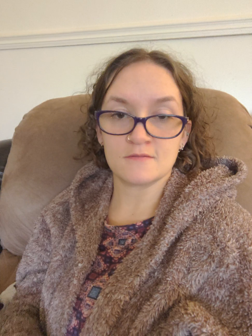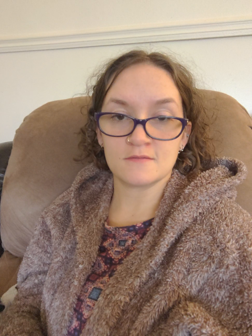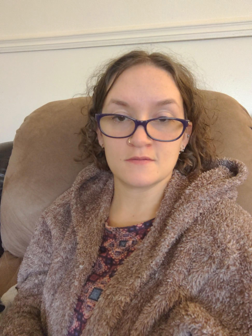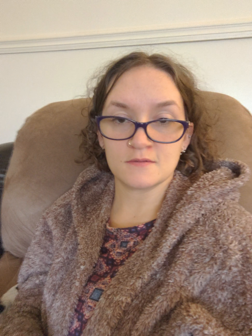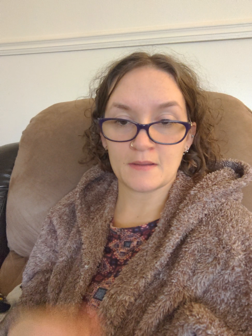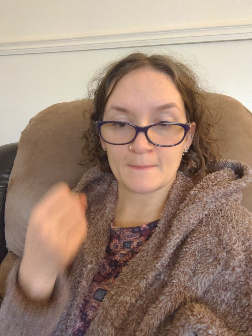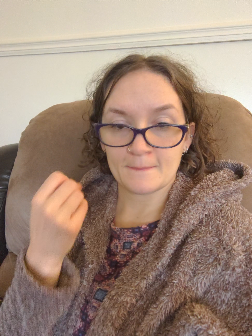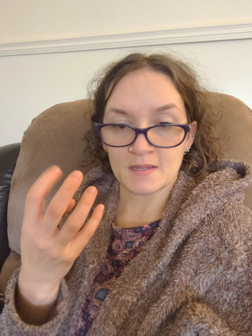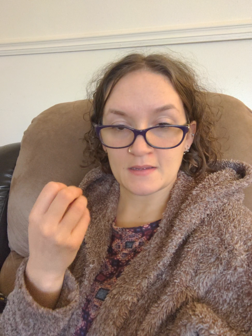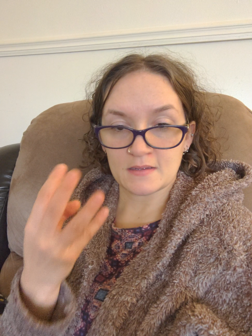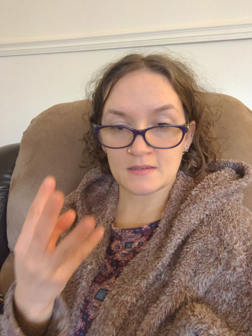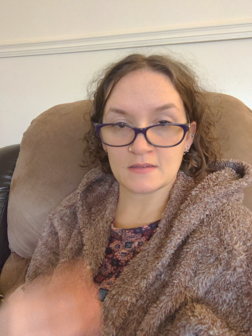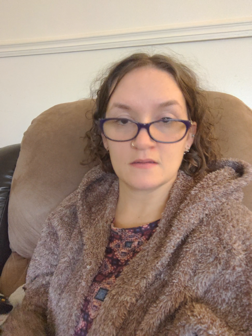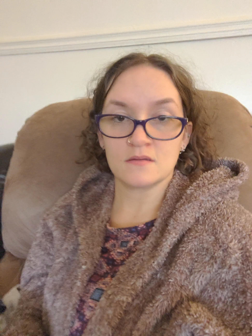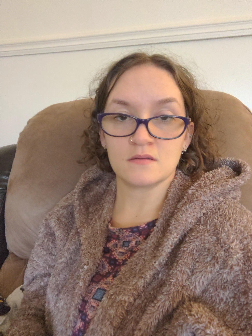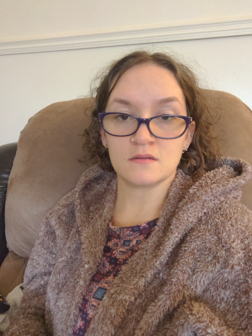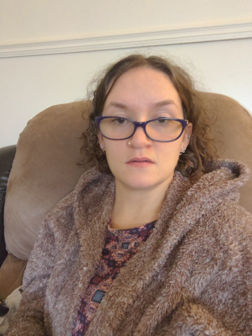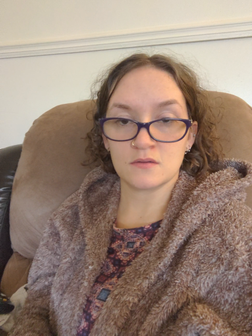many